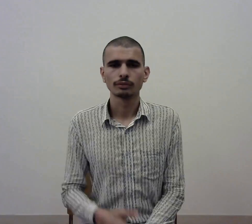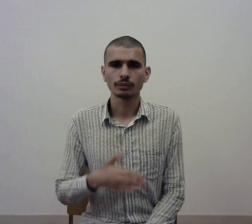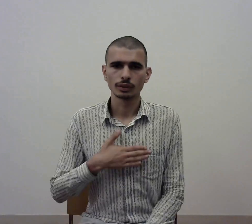mən